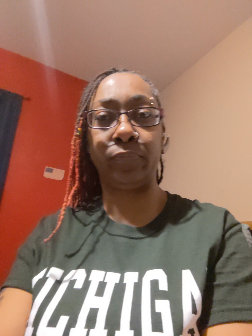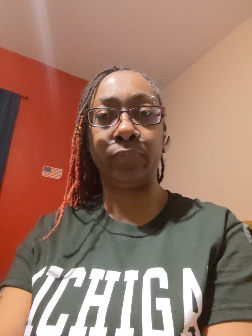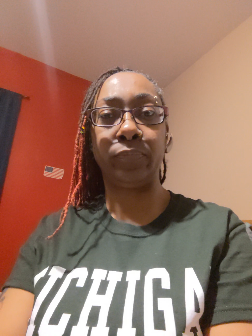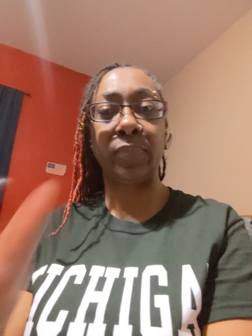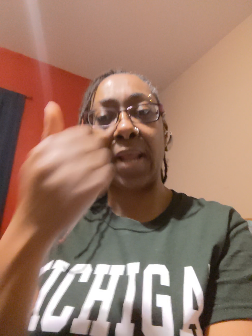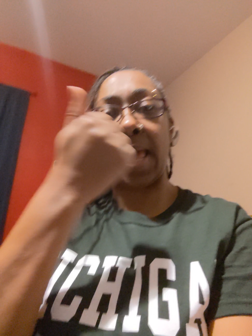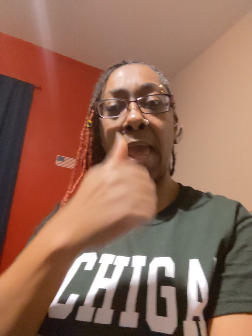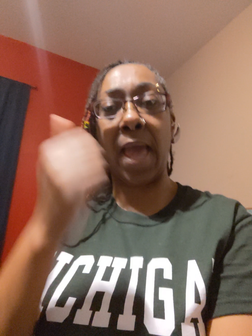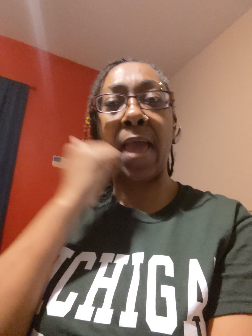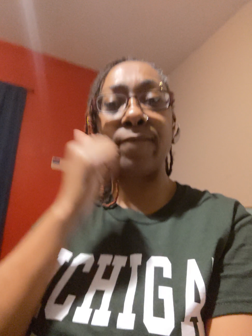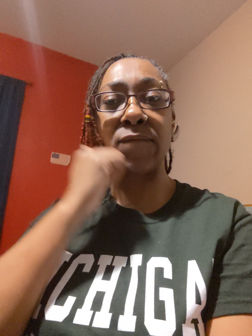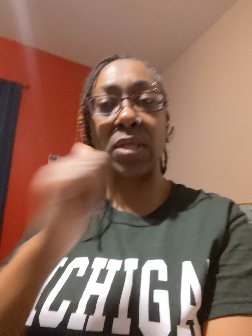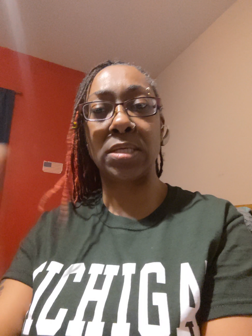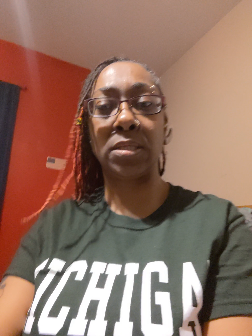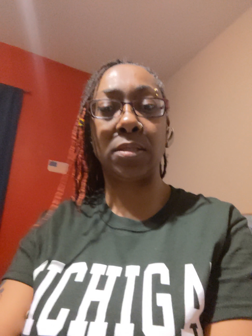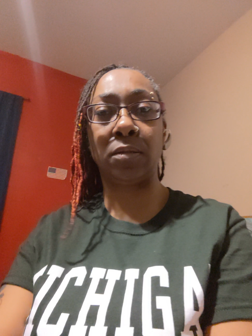every